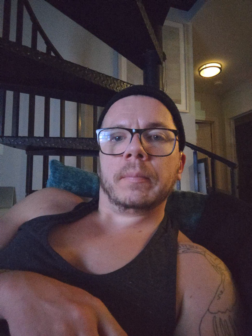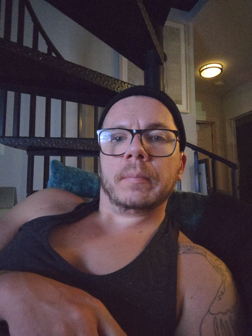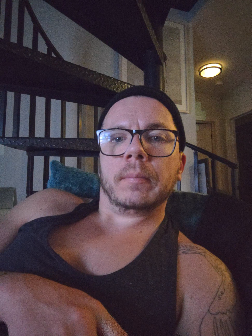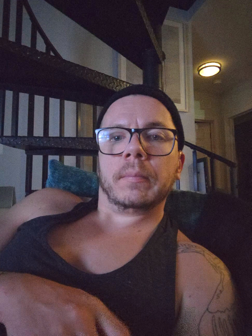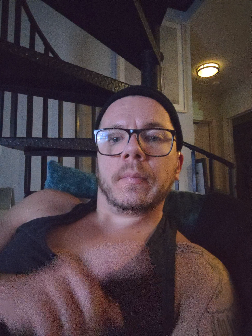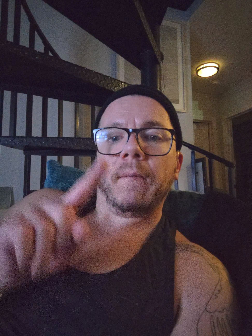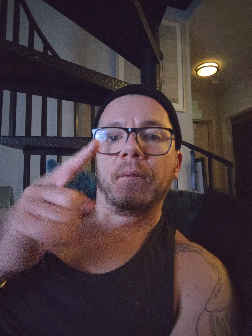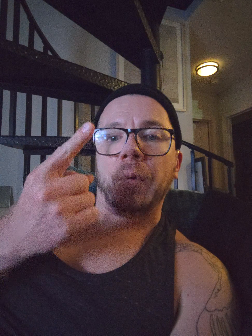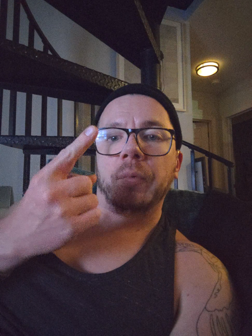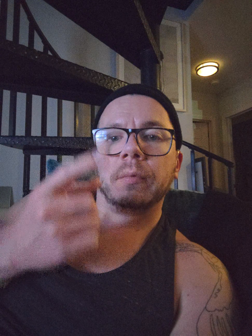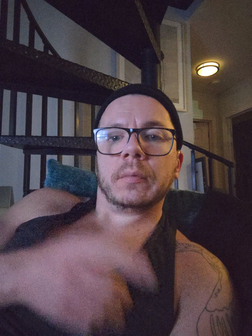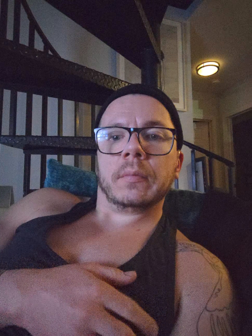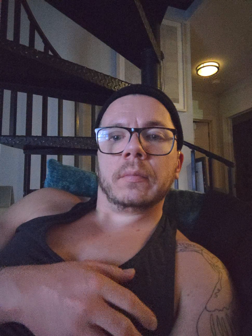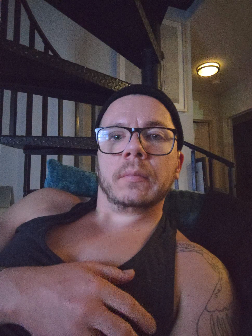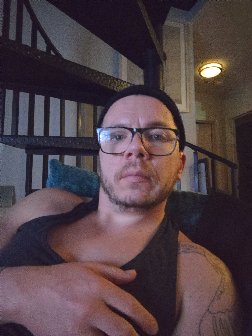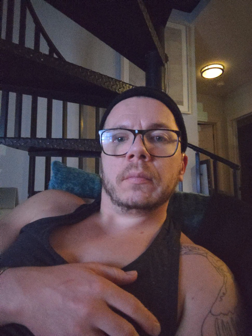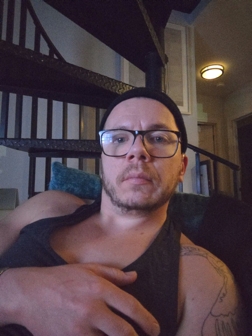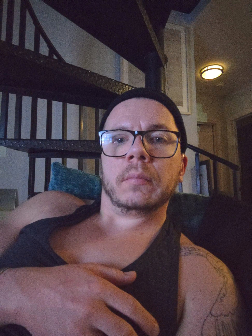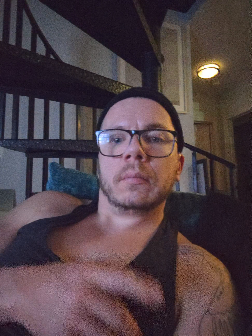first